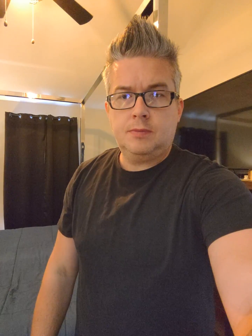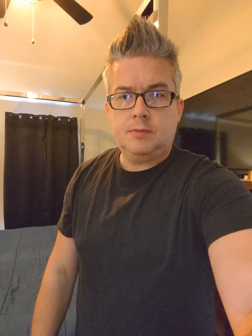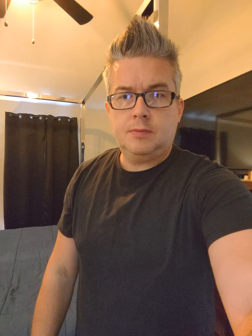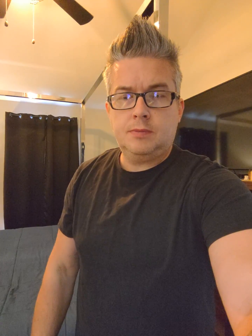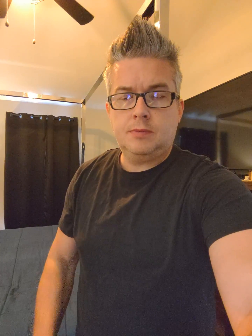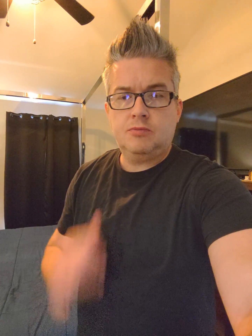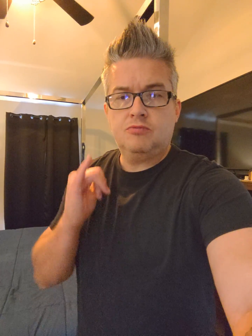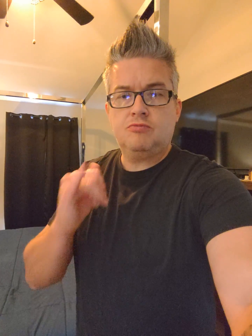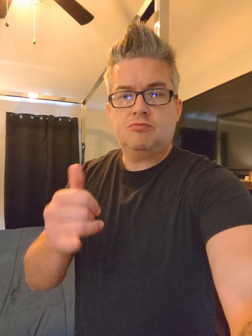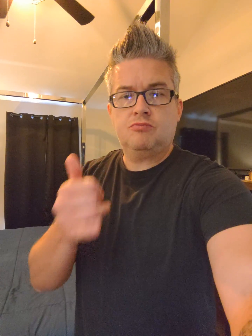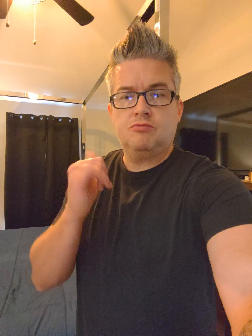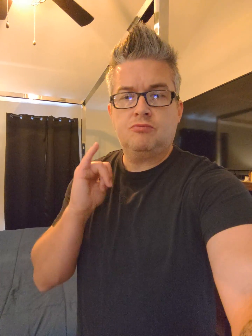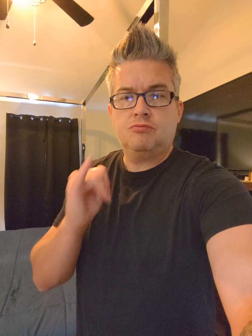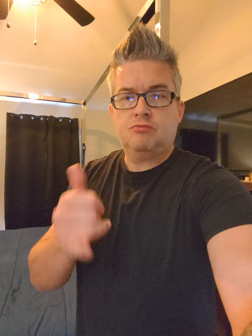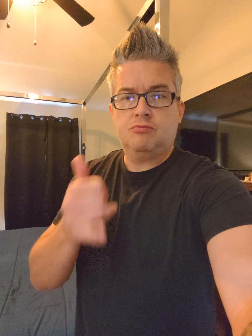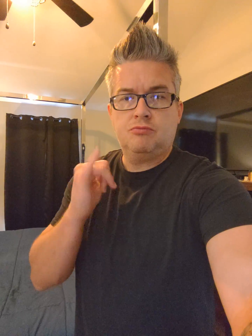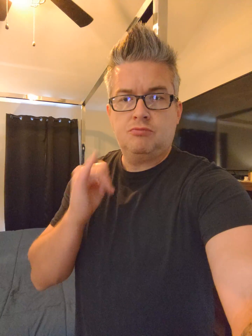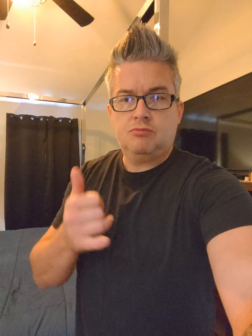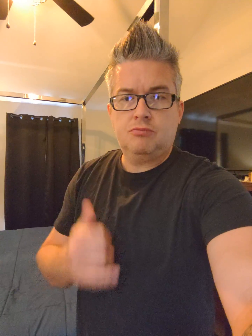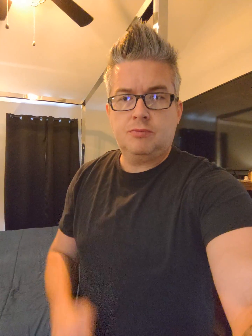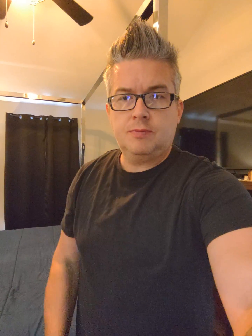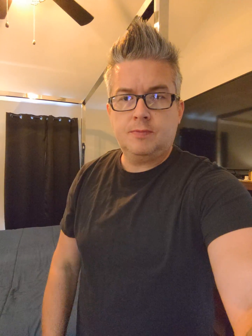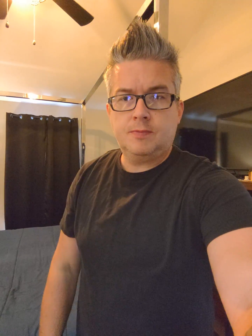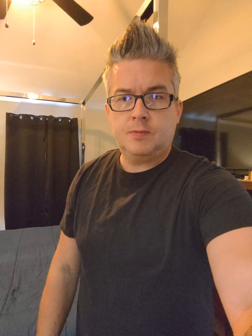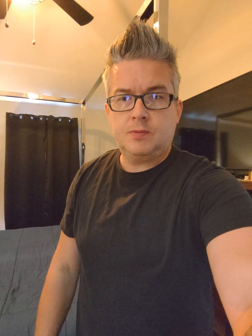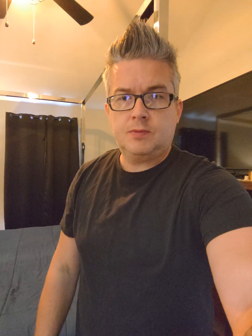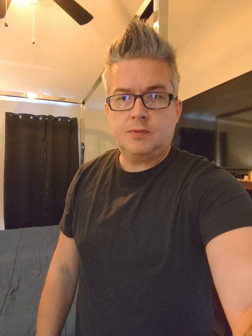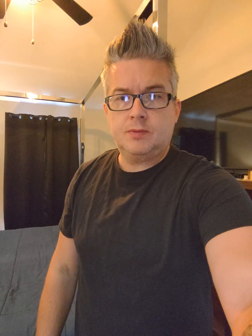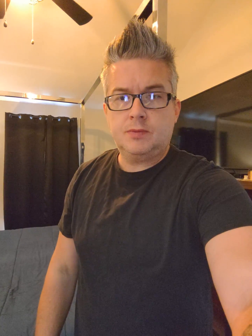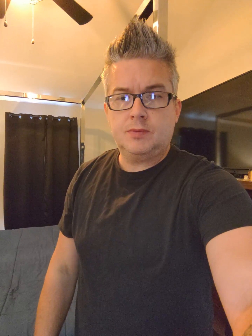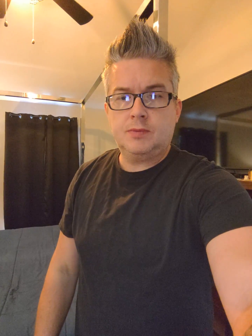rocking chair